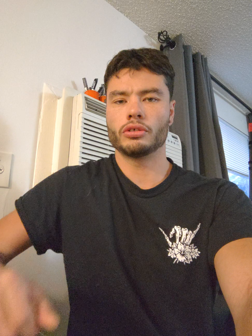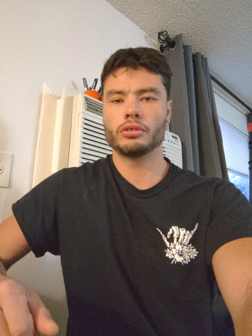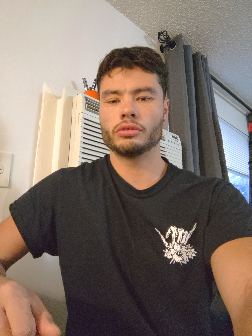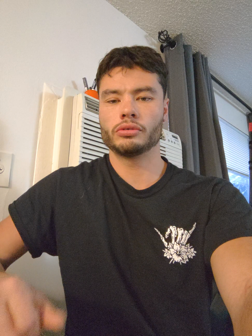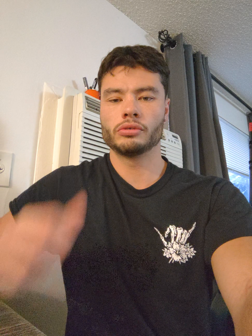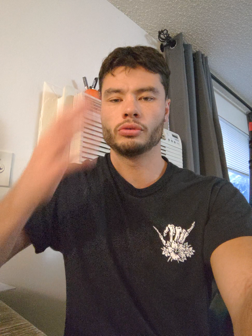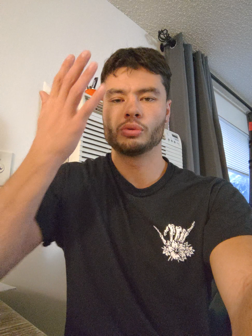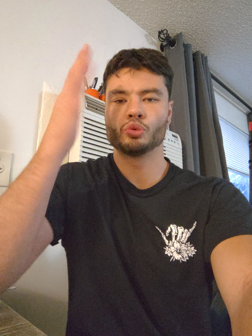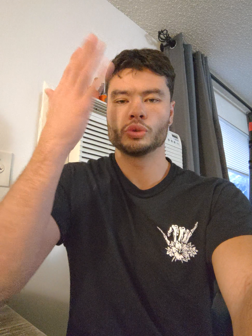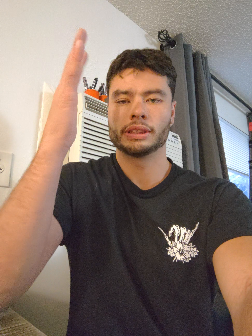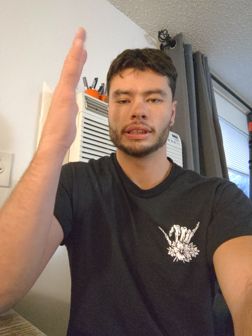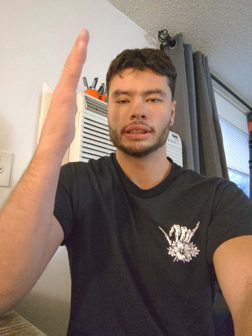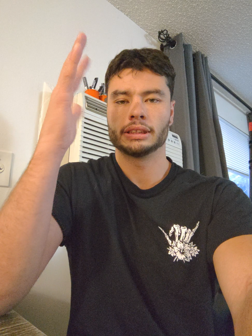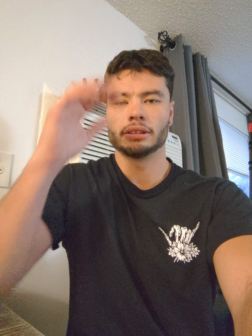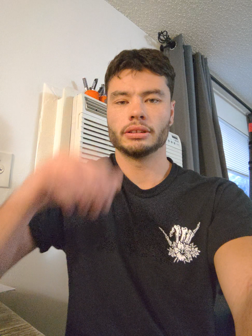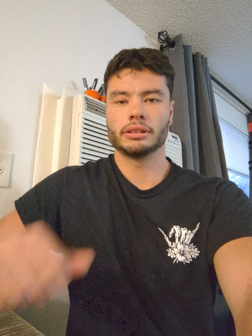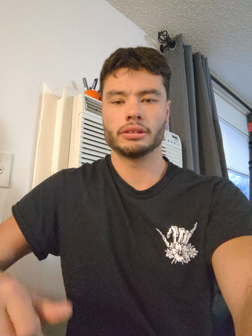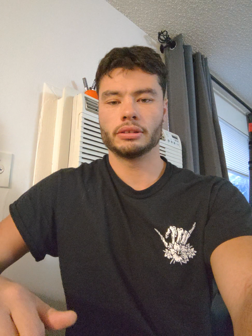tree